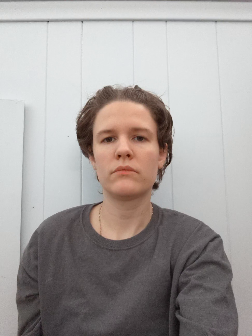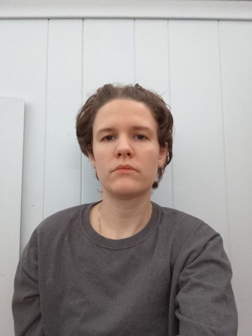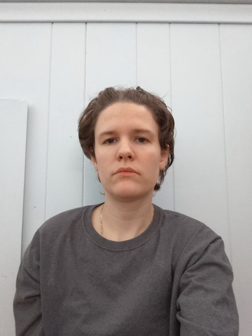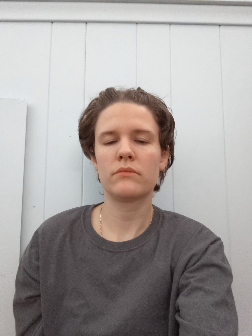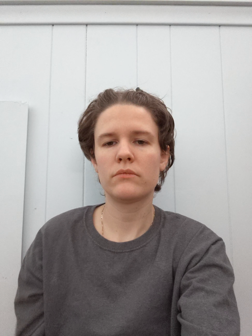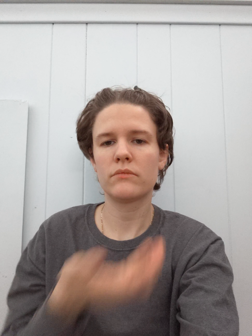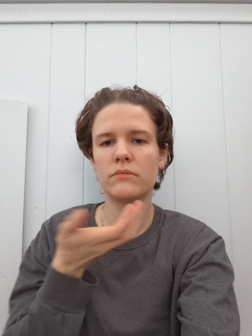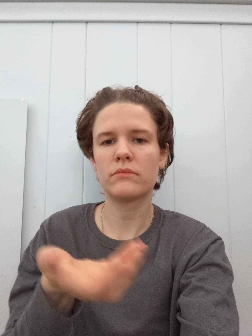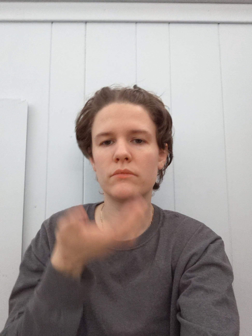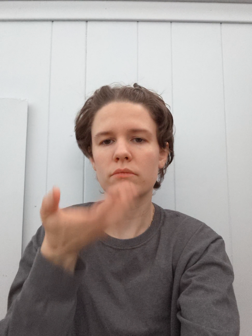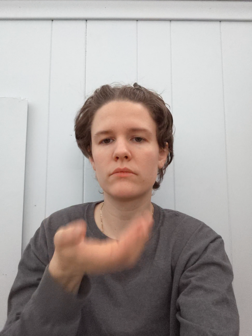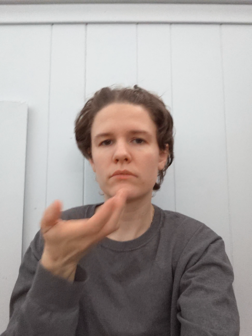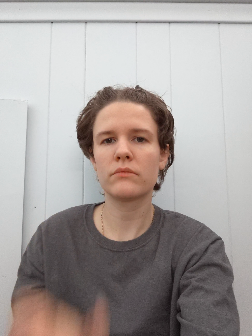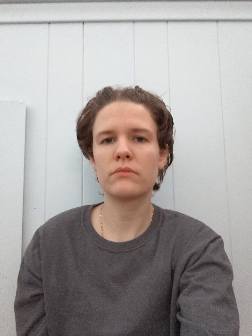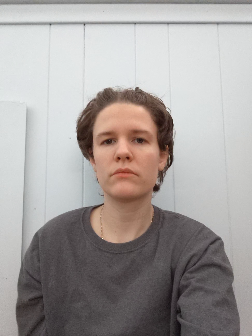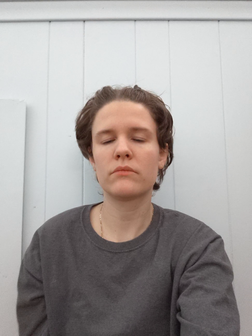cereal